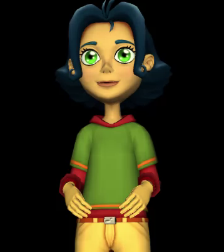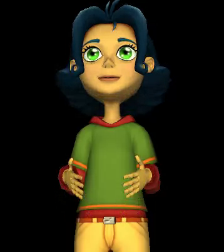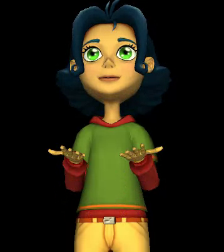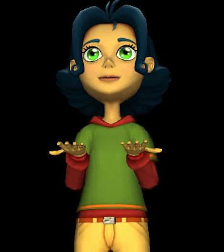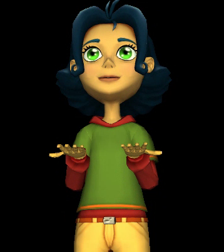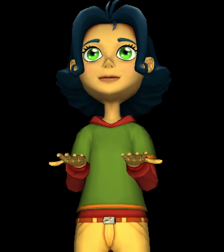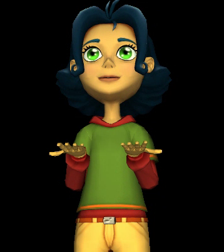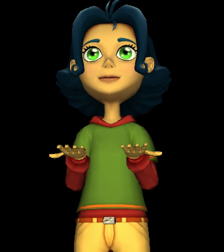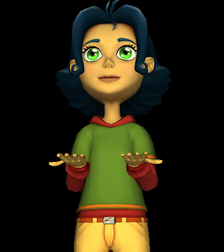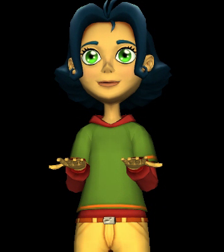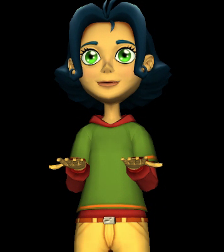اليوم